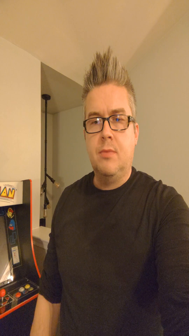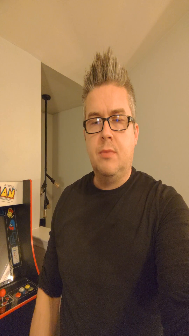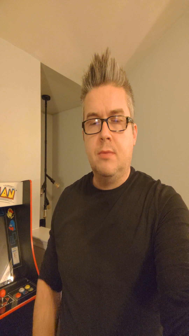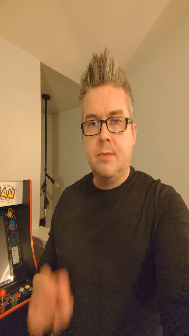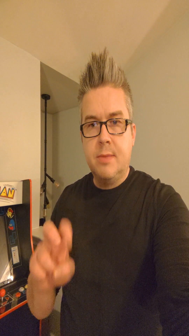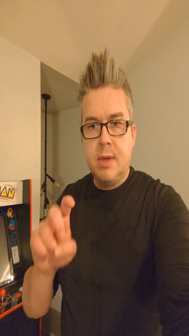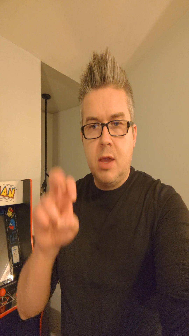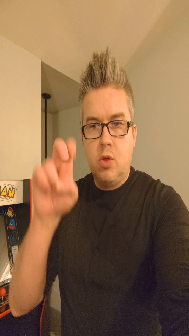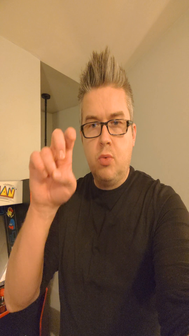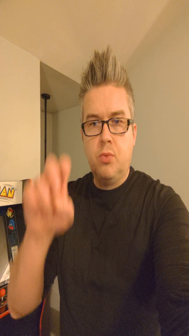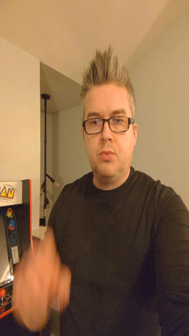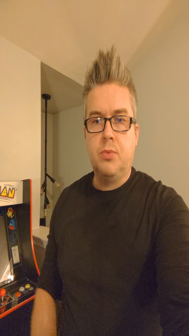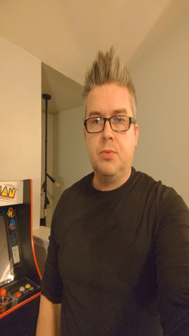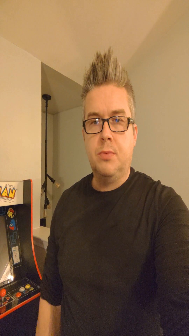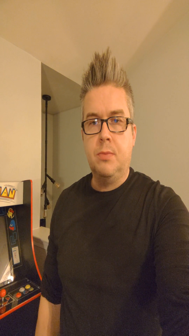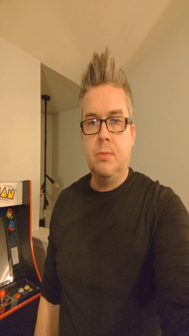stairs